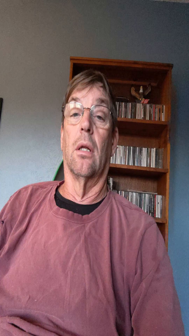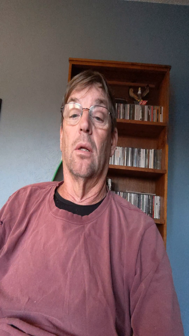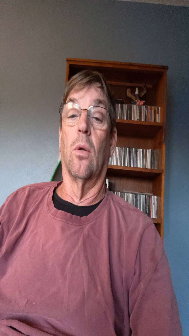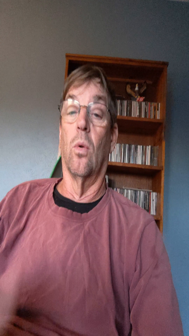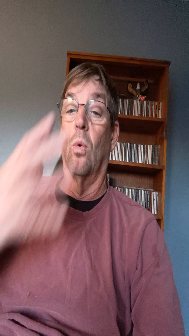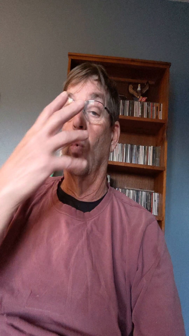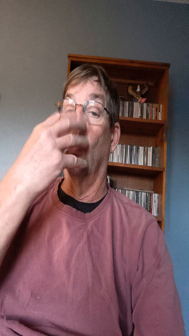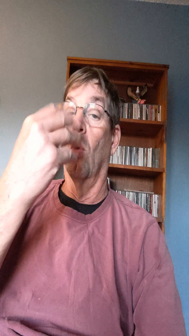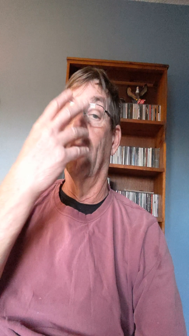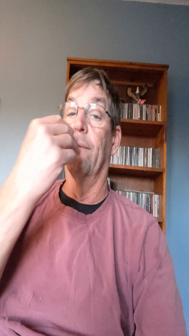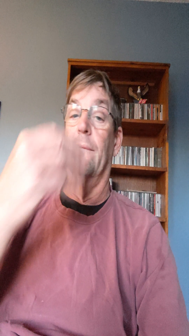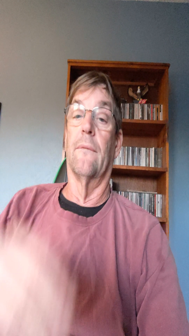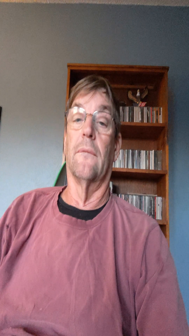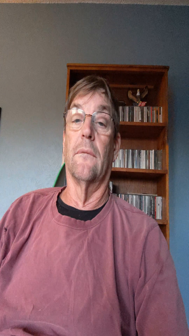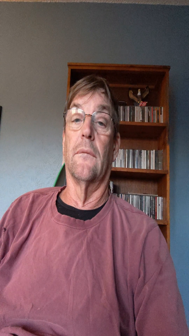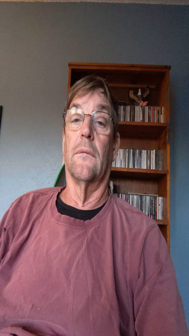wolf